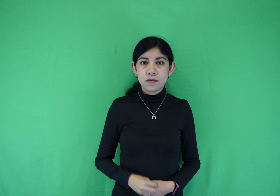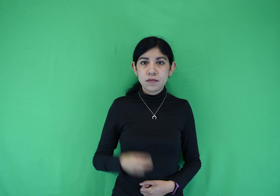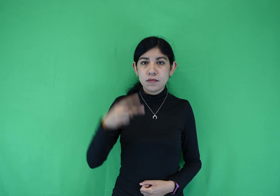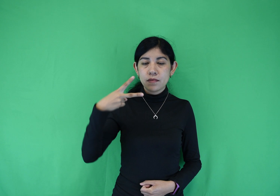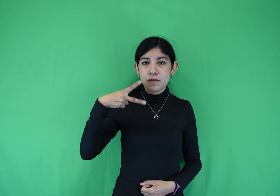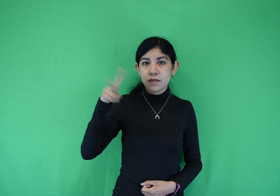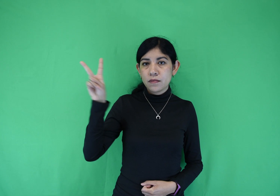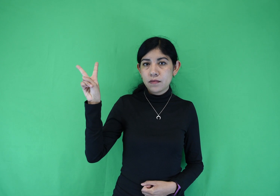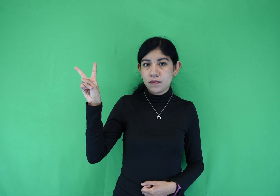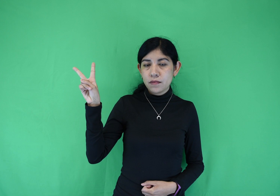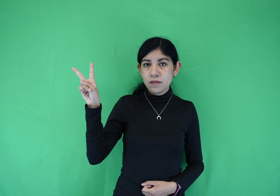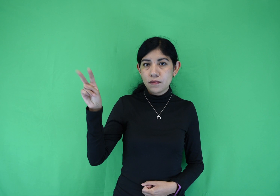su